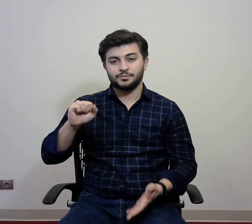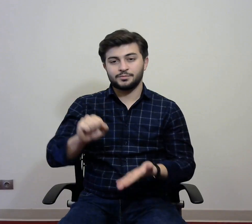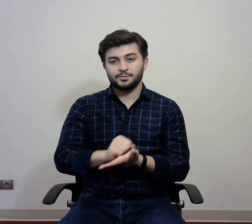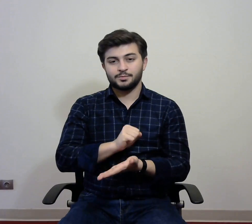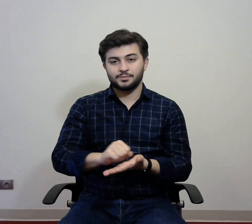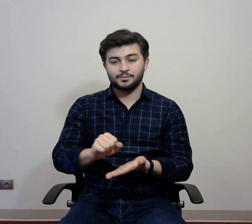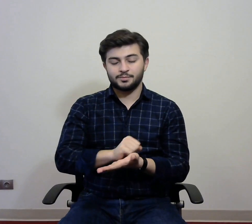sənəd